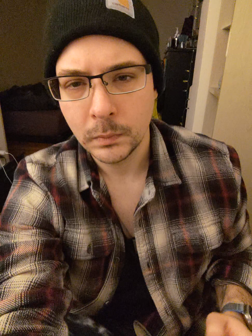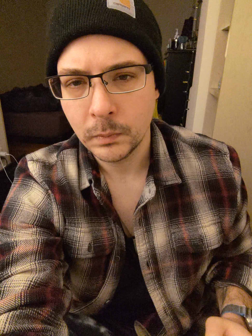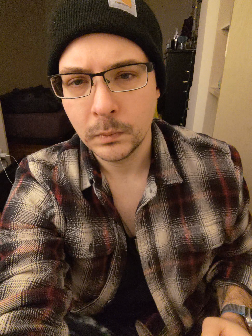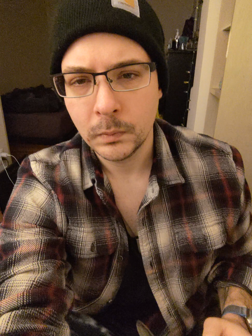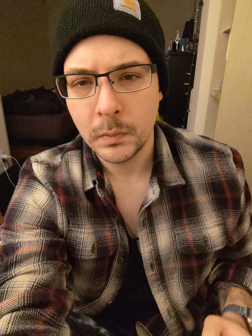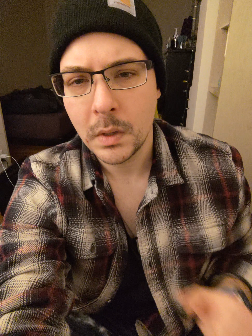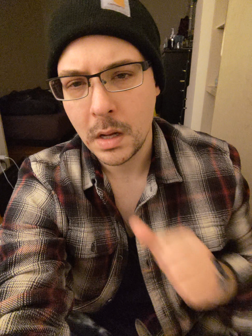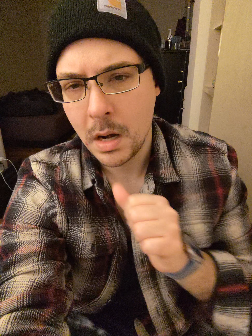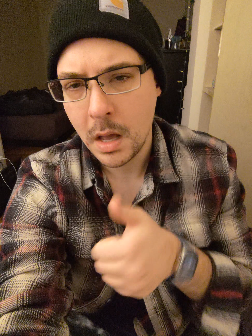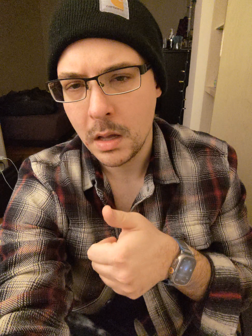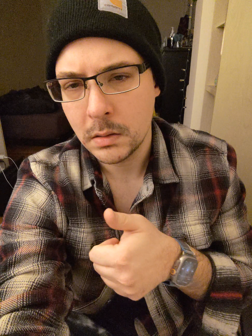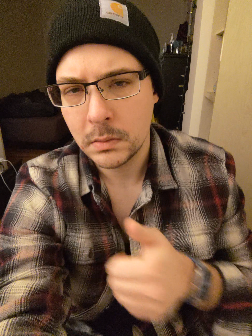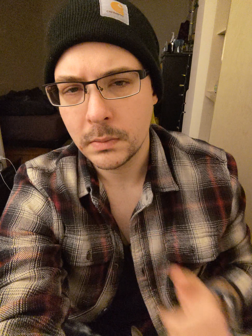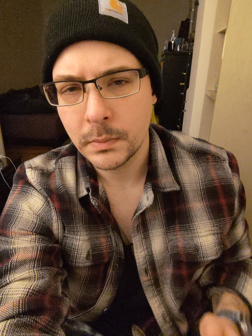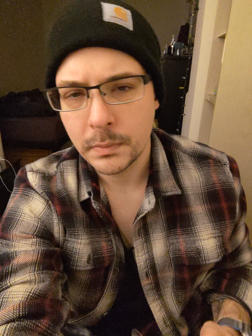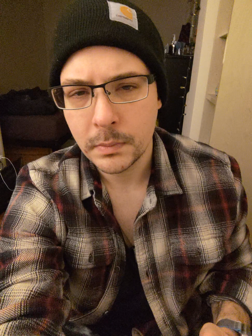not